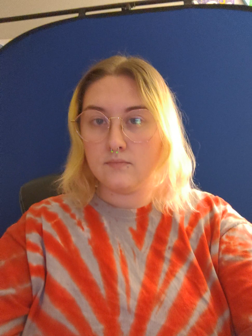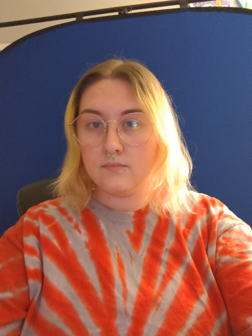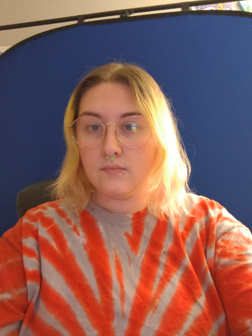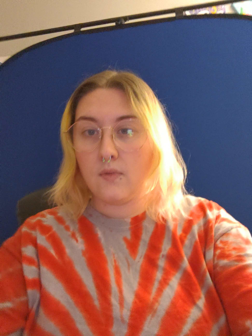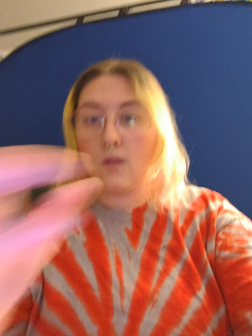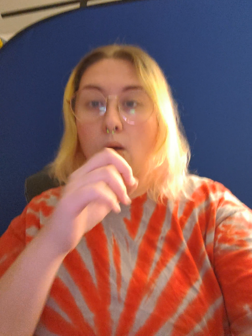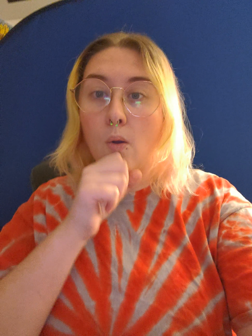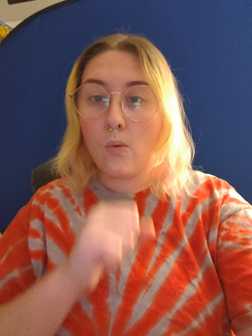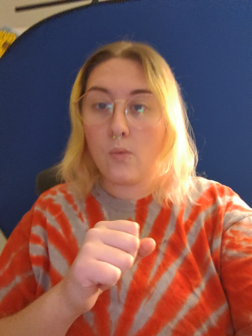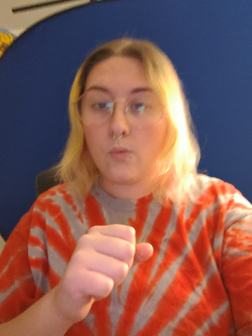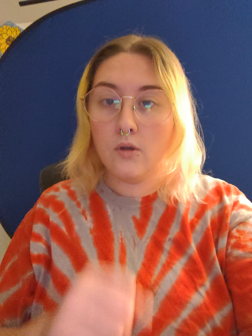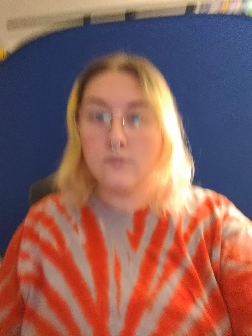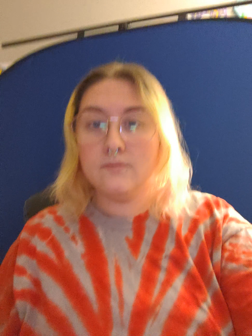old